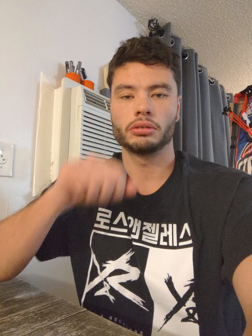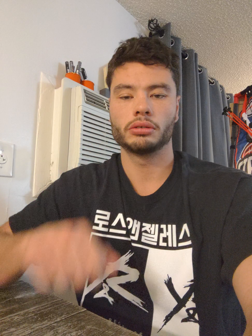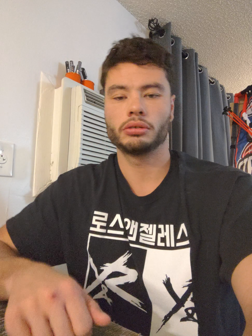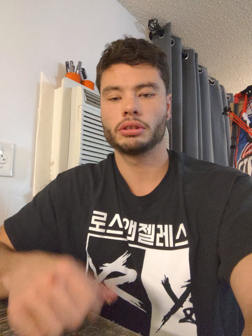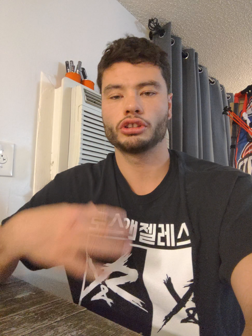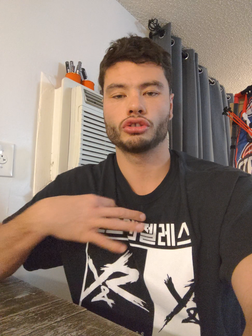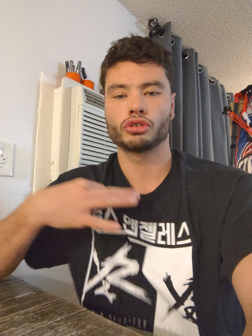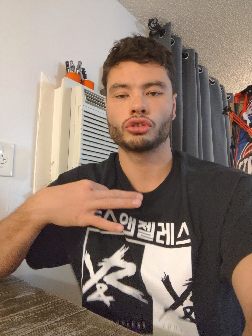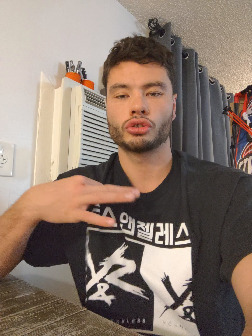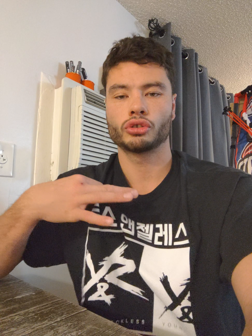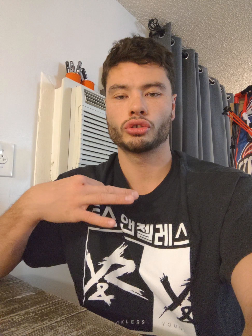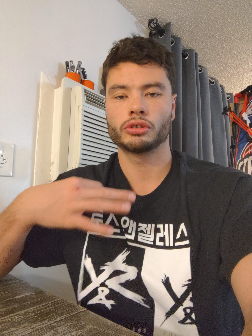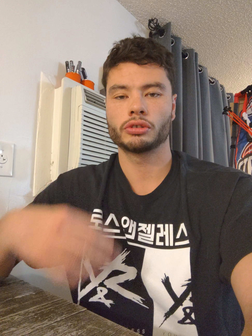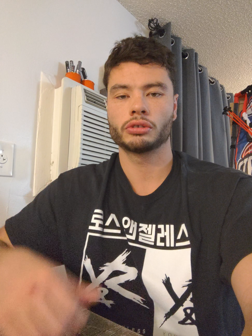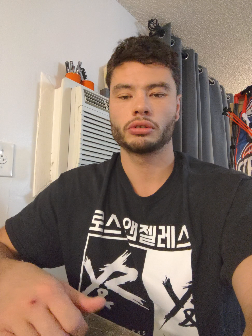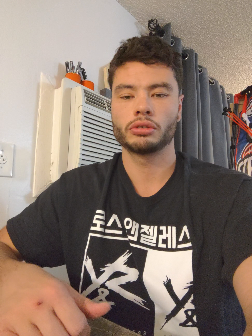shirt